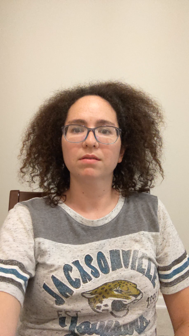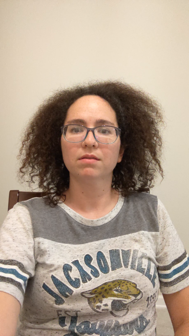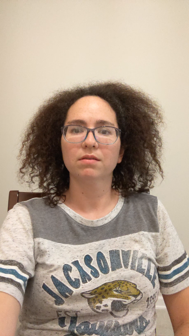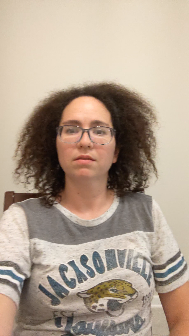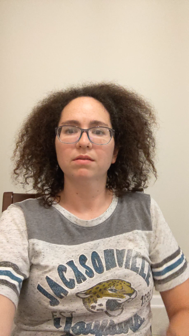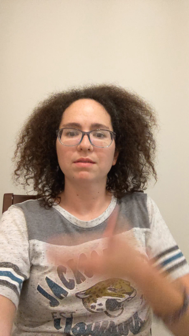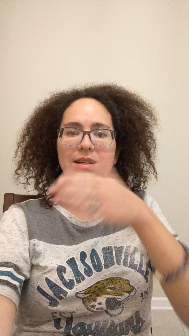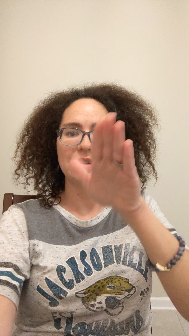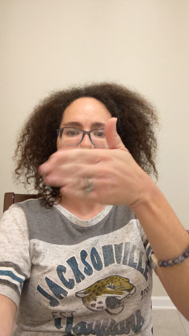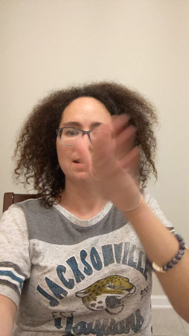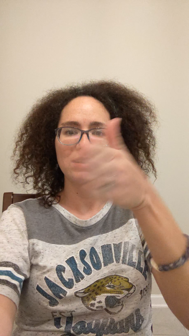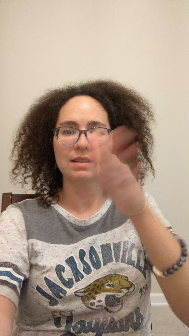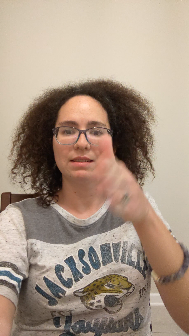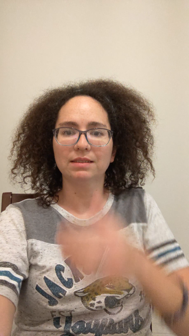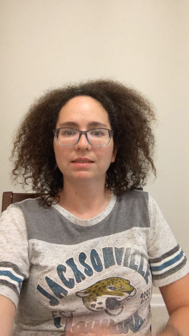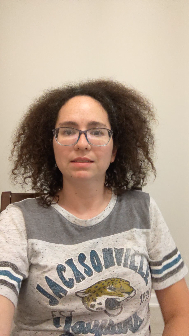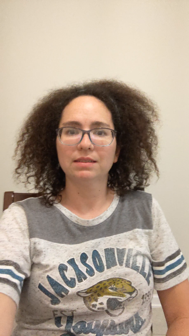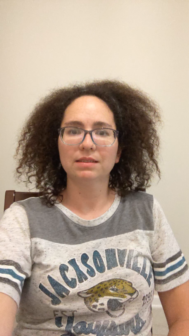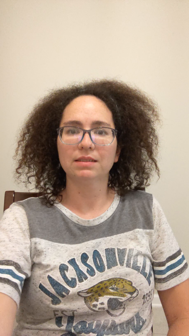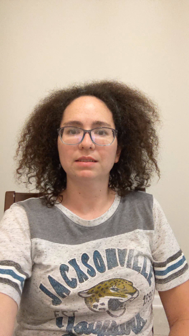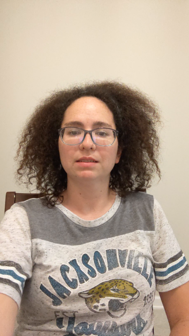share